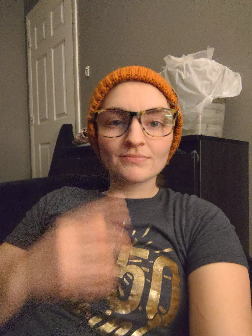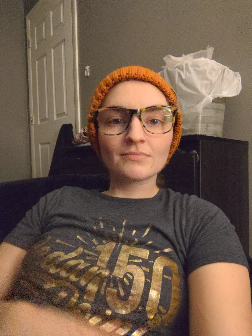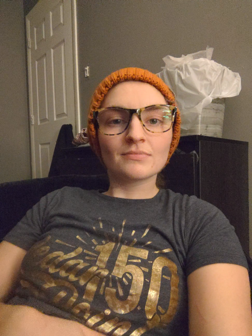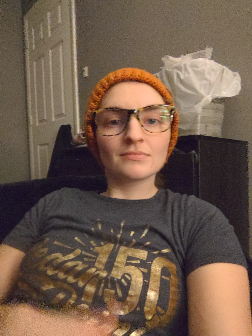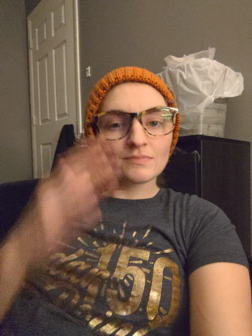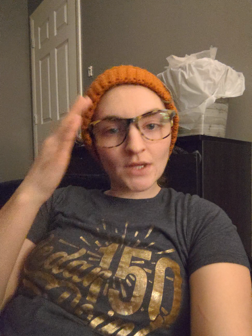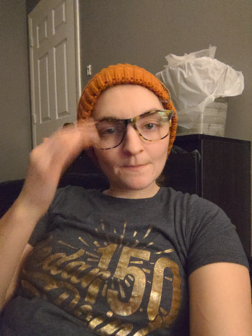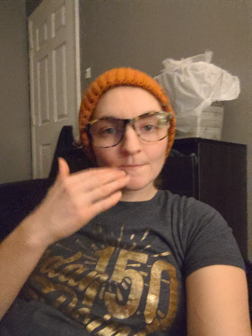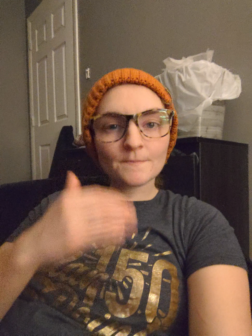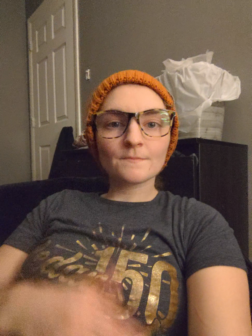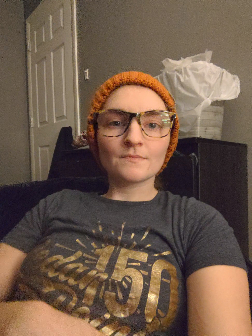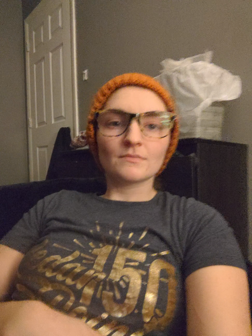head